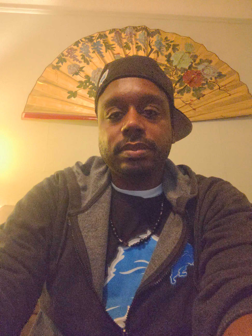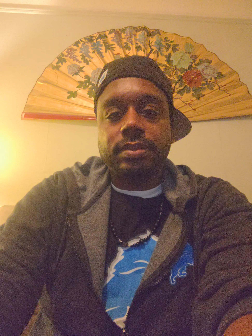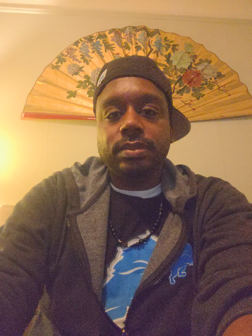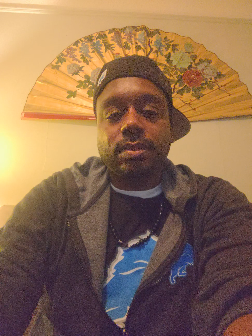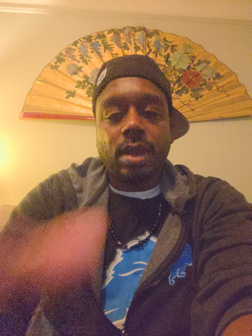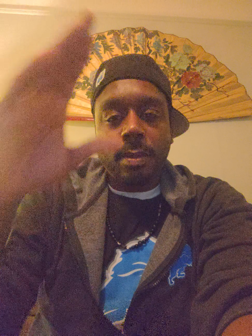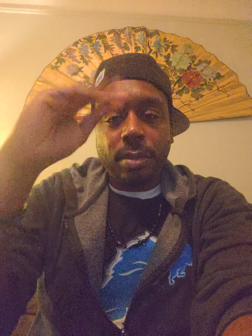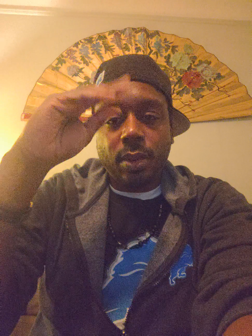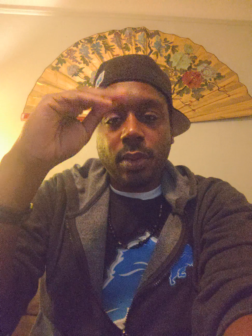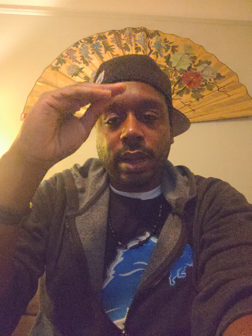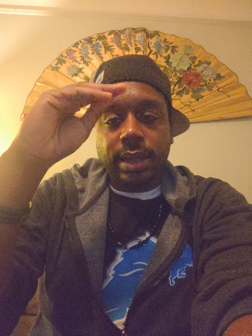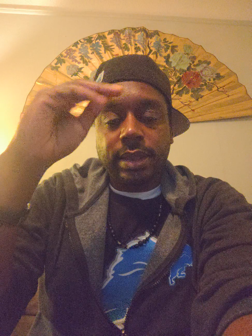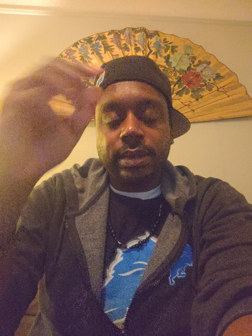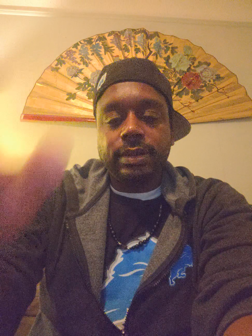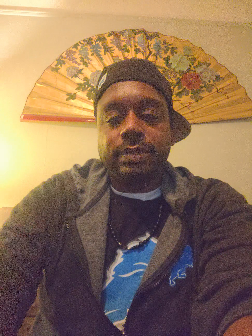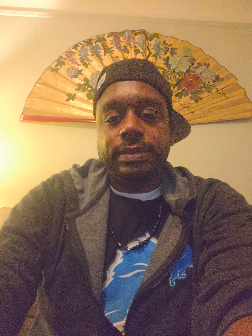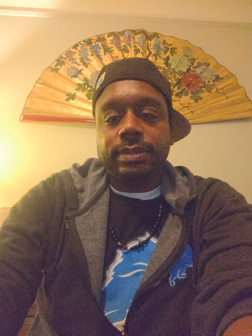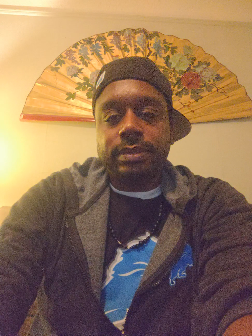boy